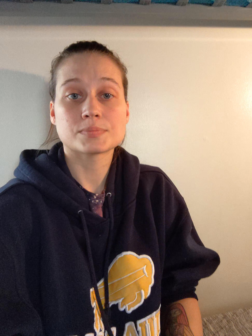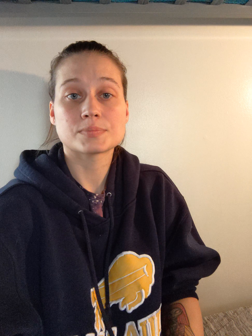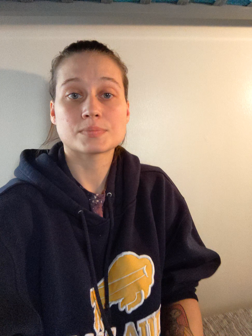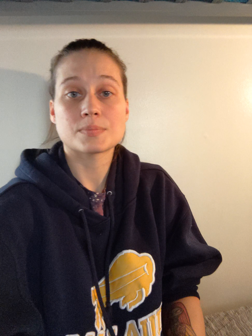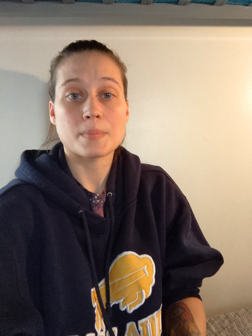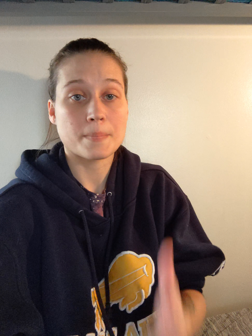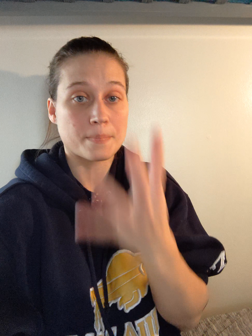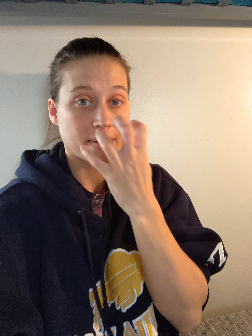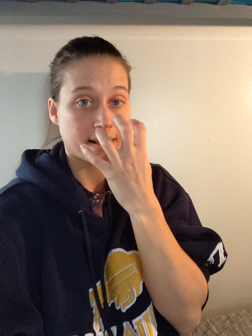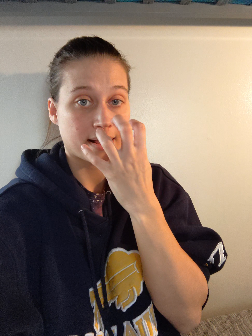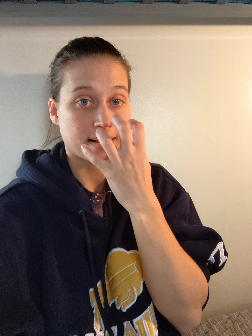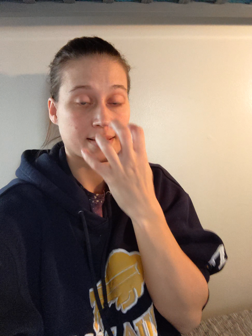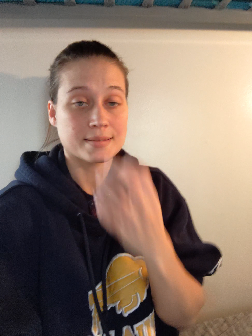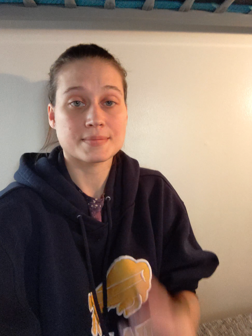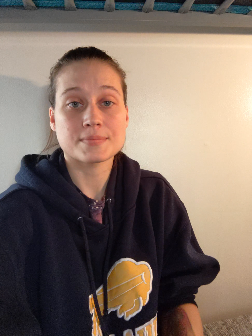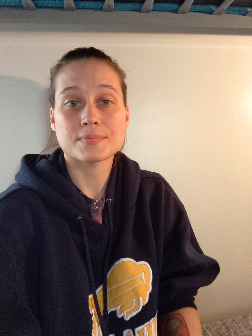mad